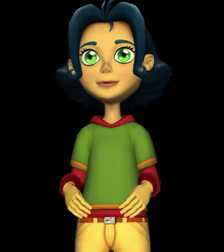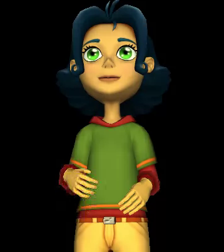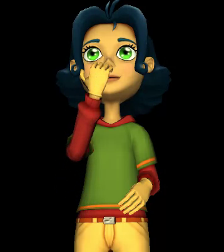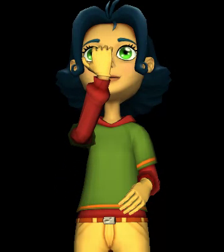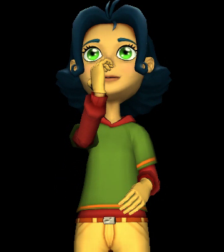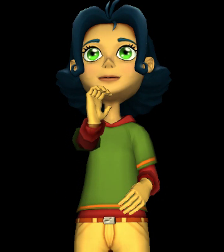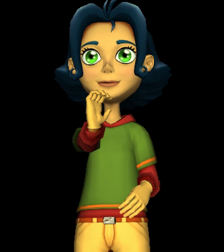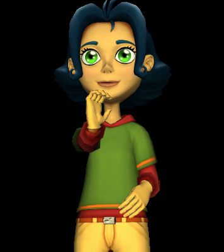حار